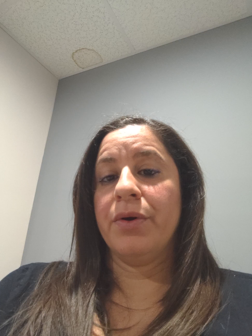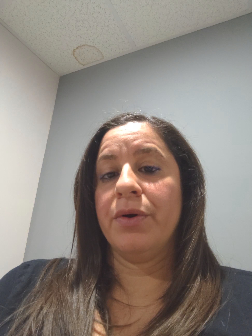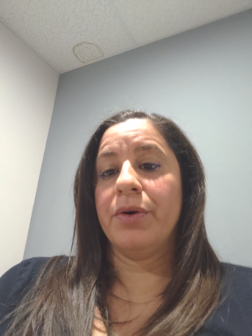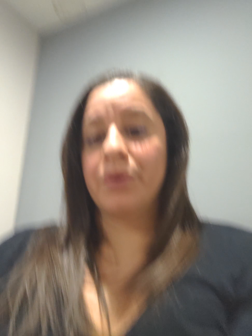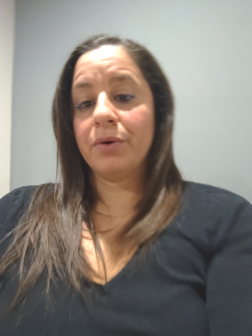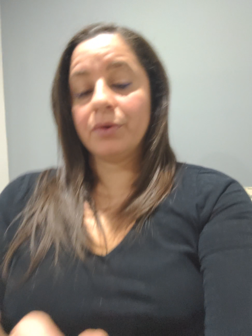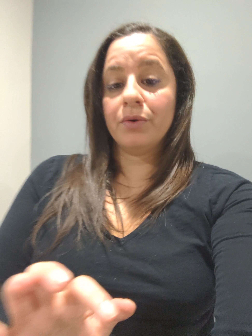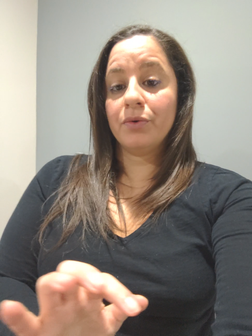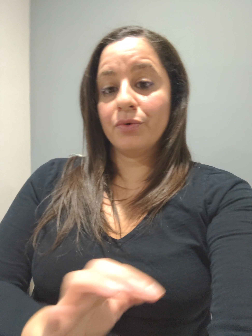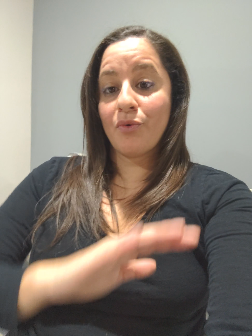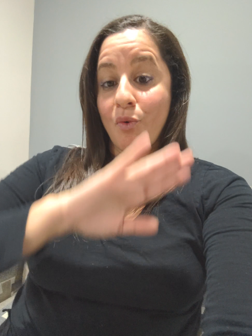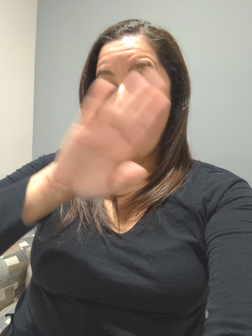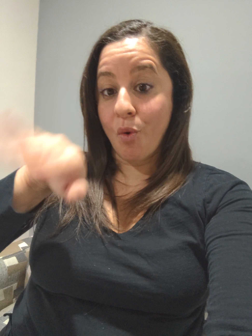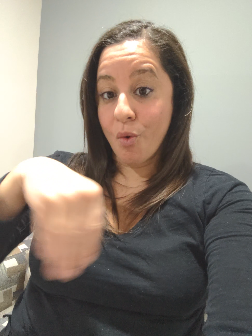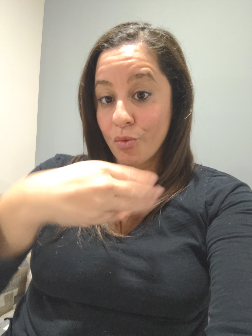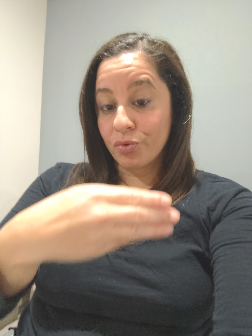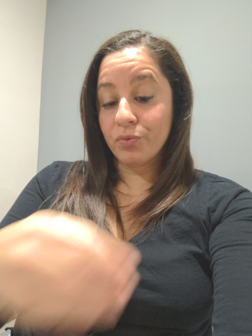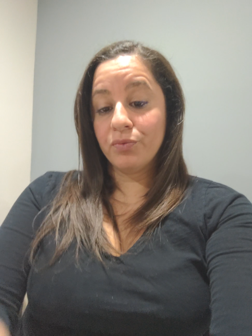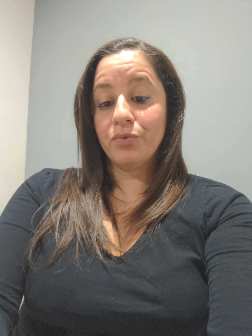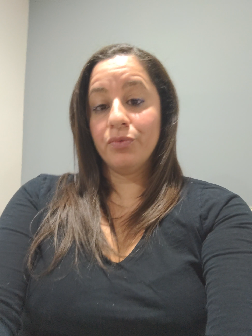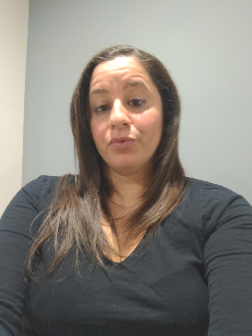all